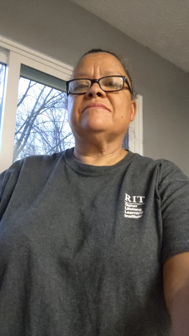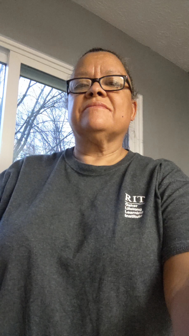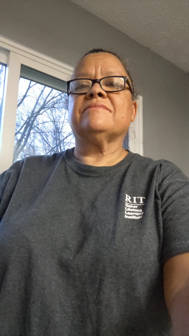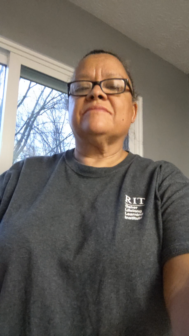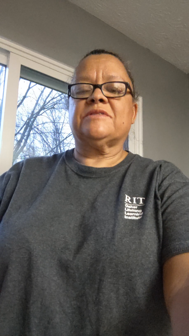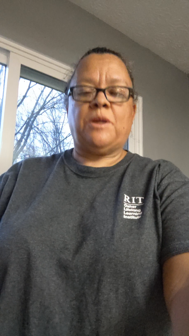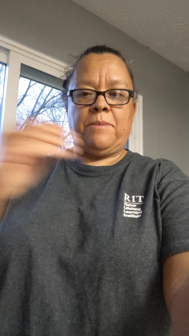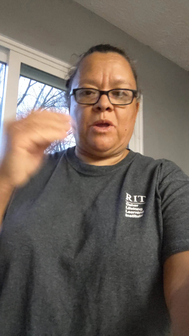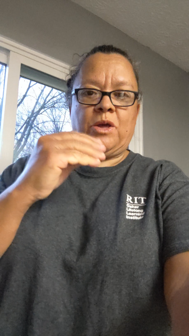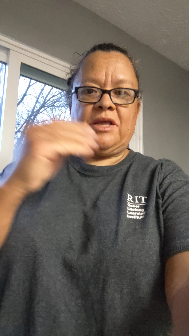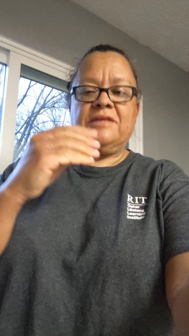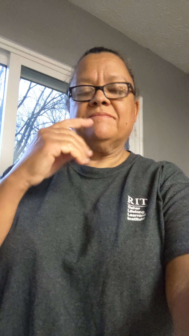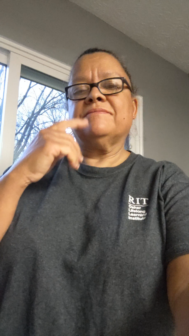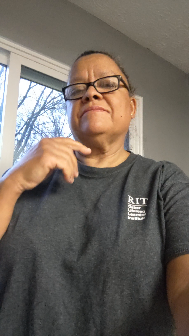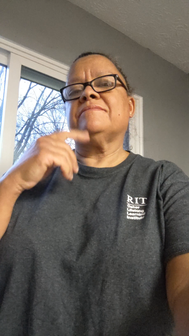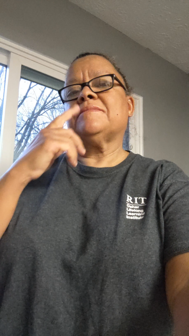more